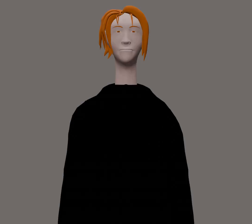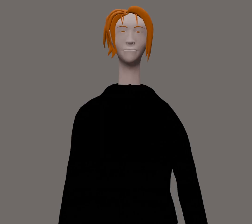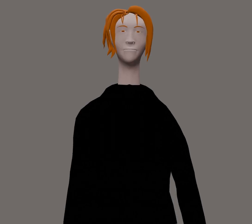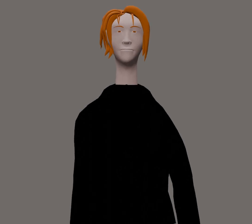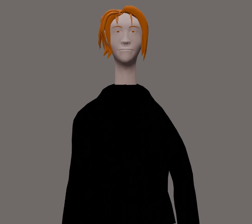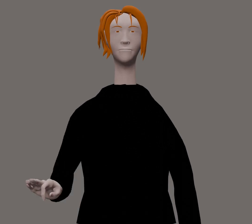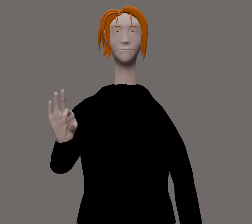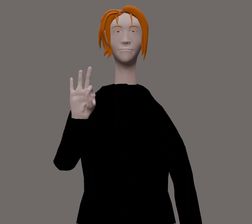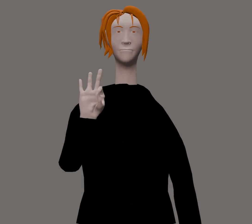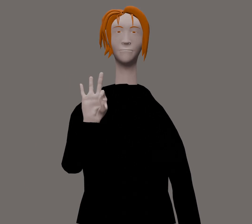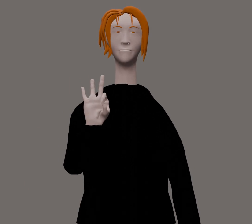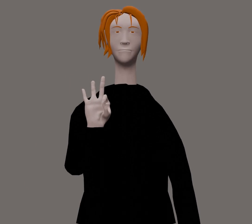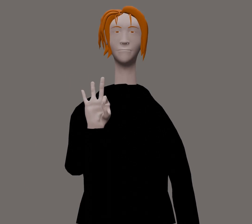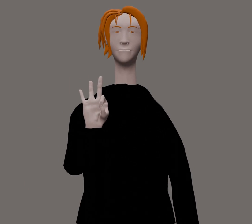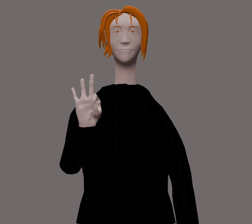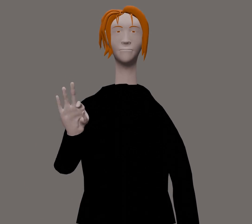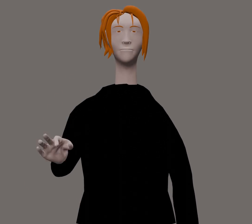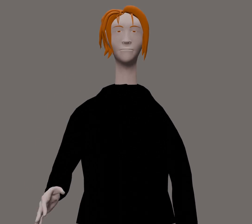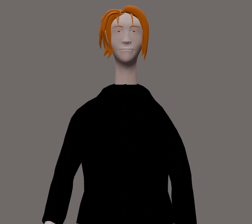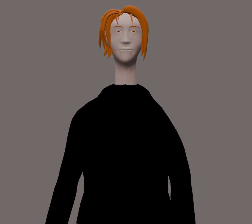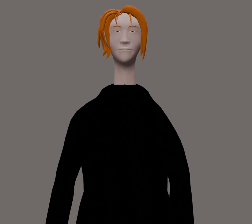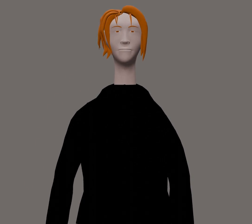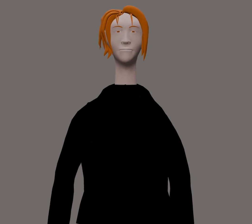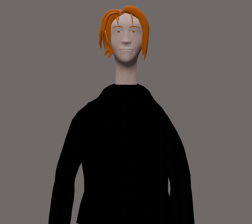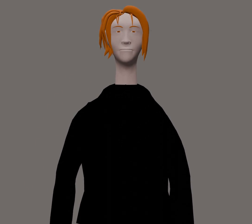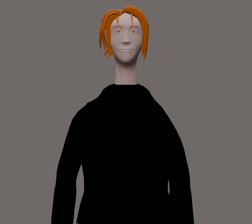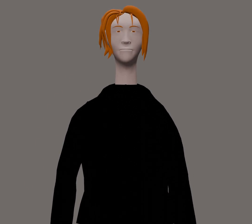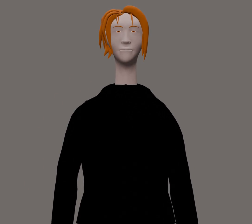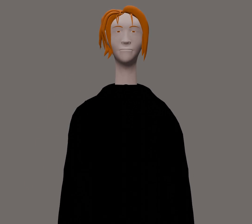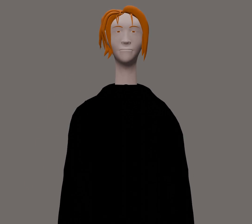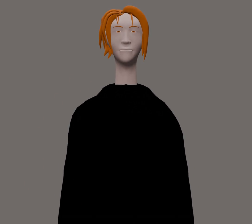F